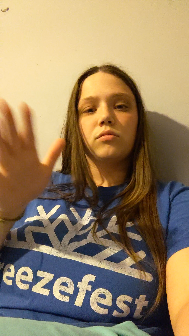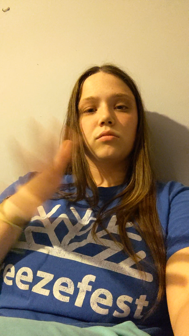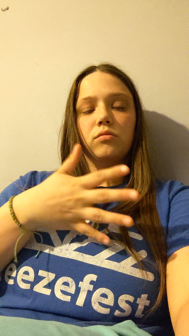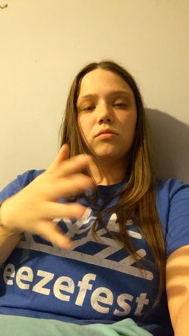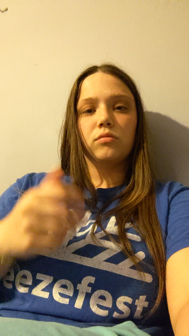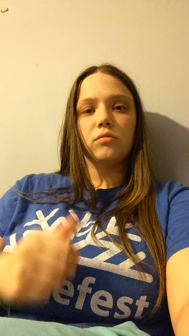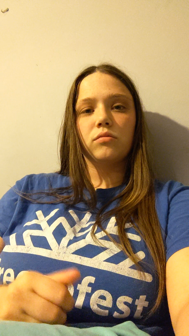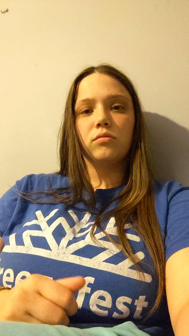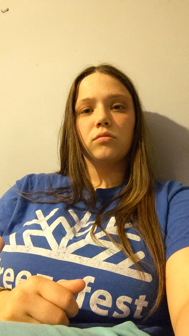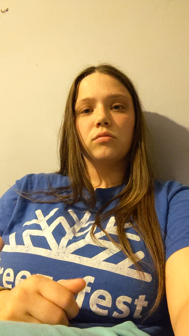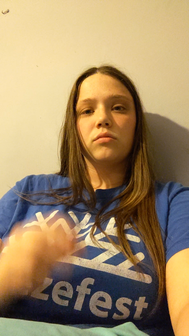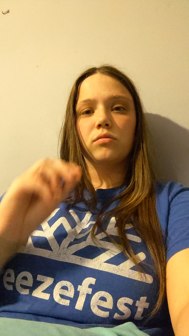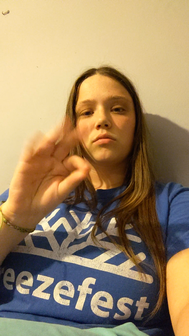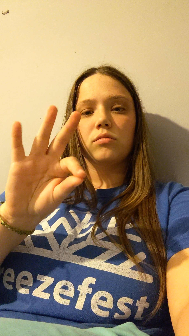of